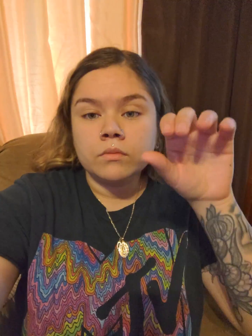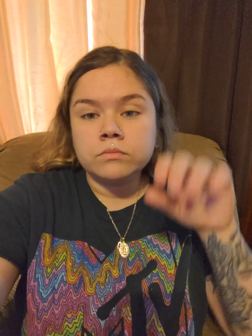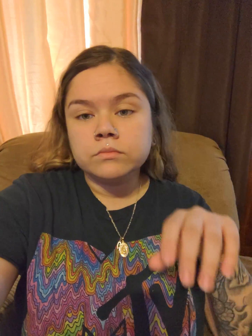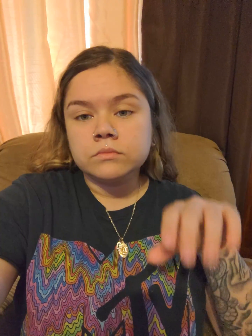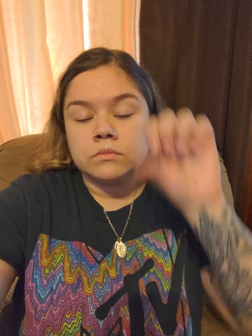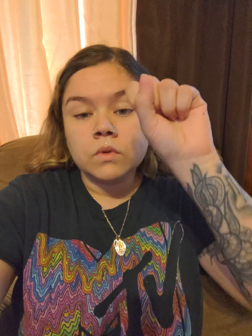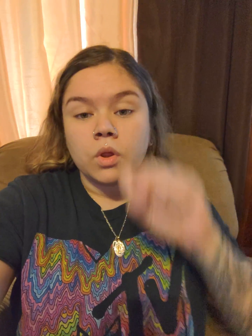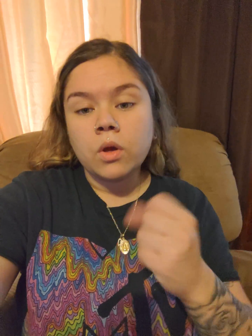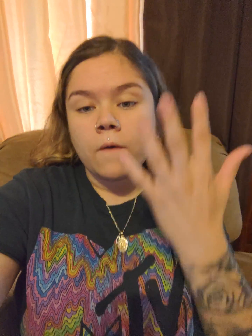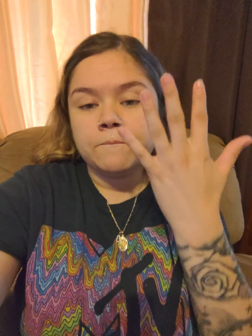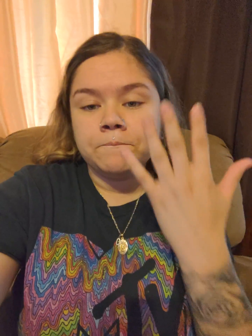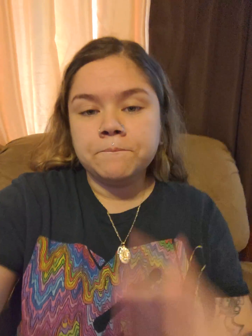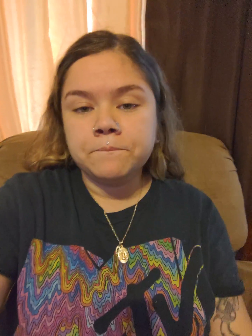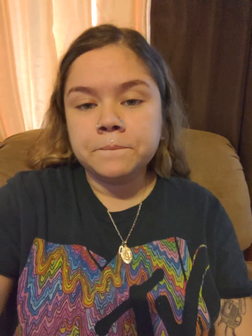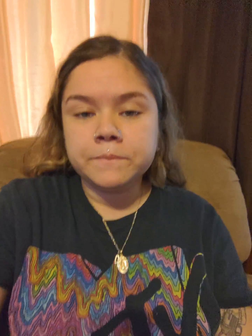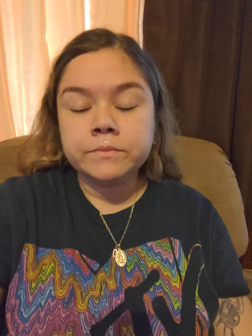gloves